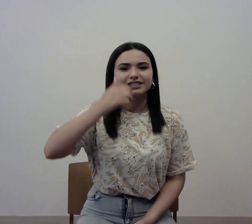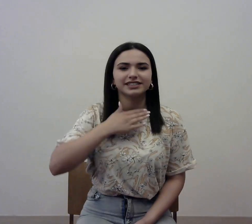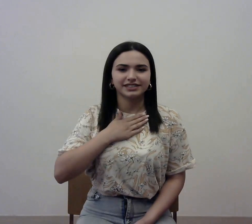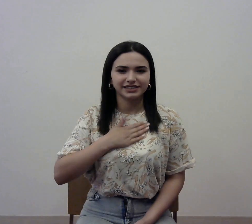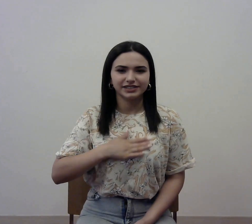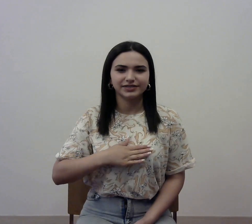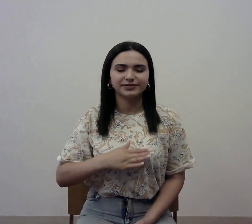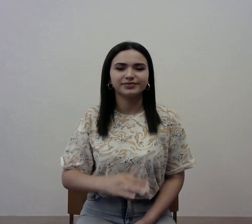edir